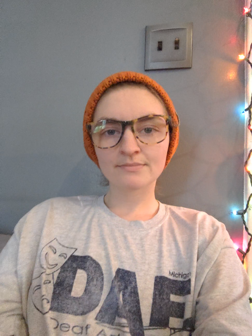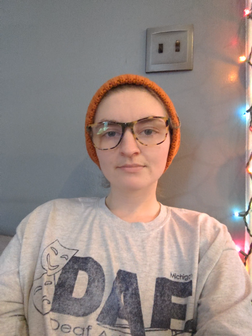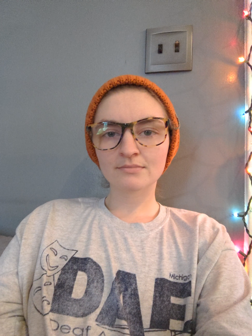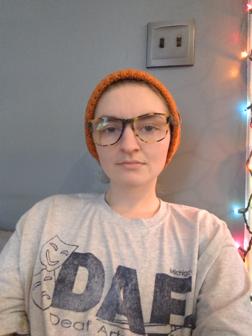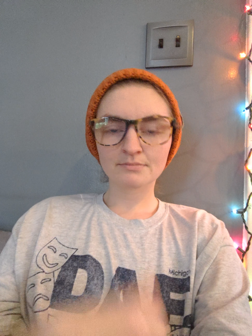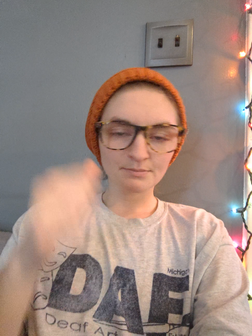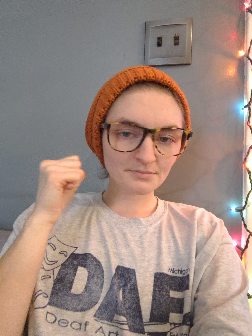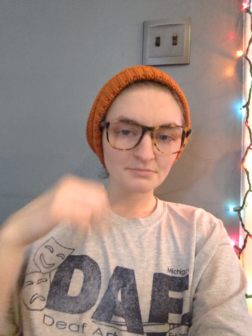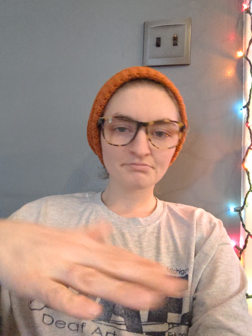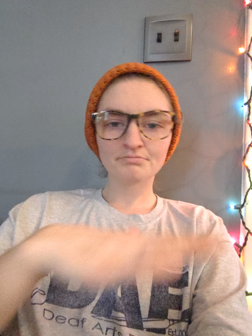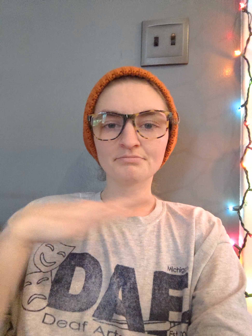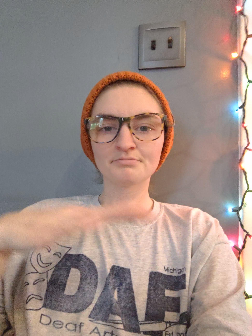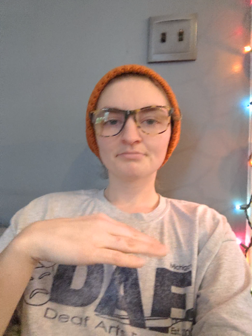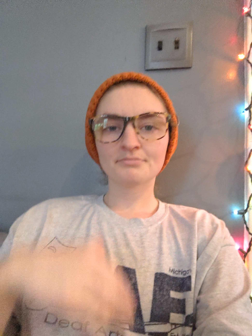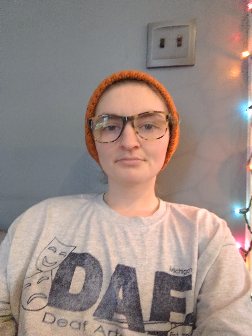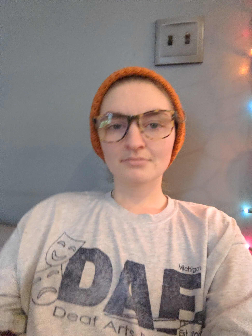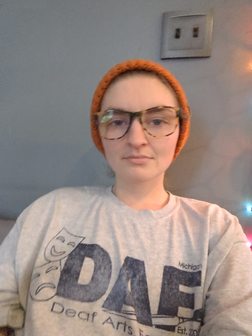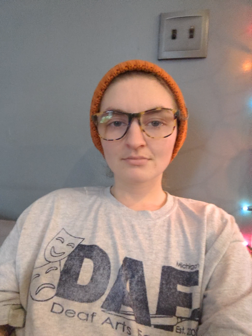backyard